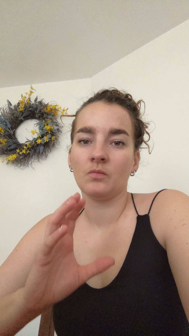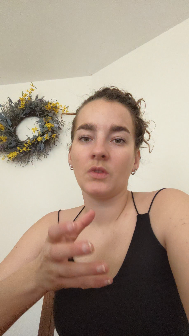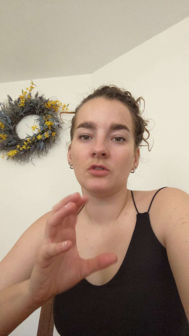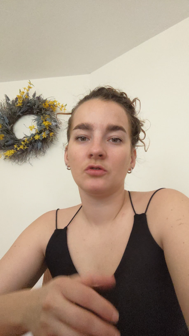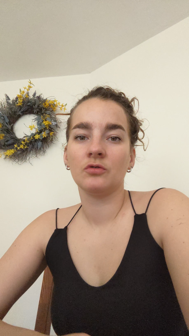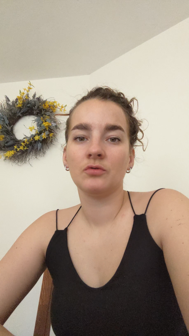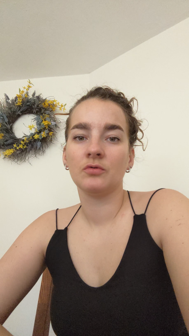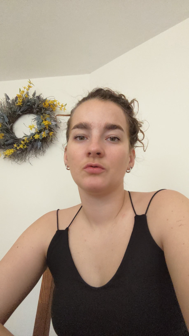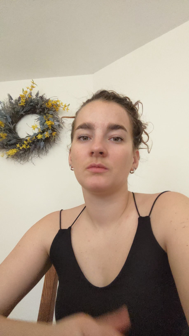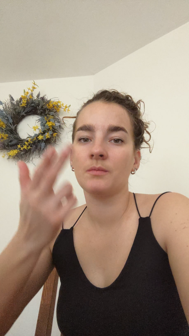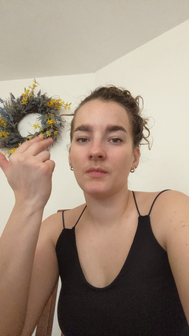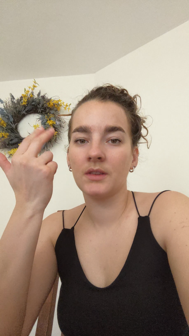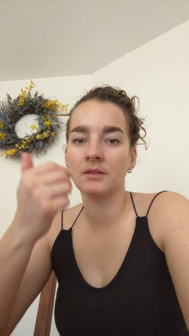bunny